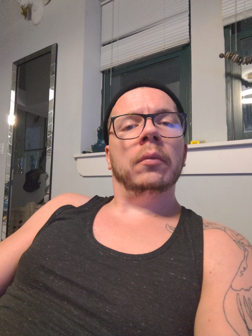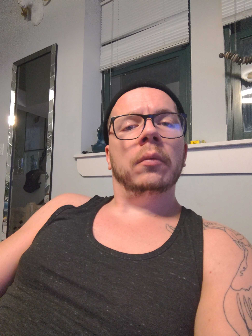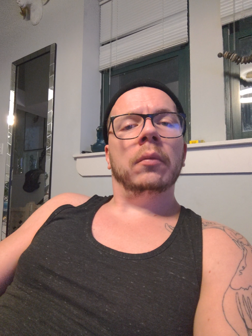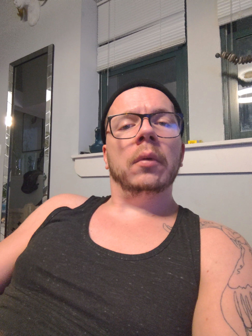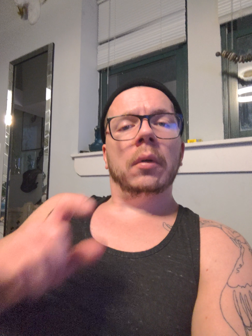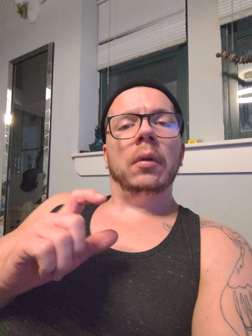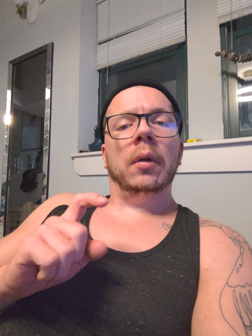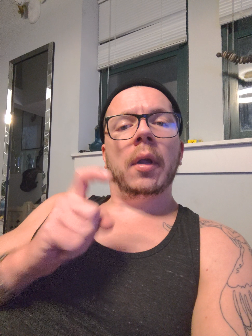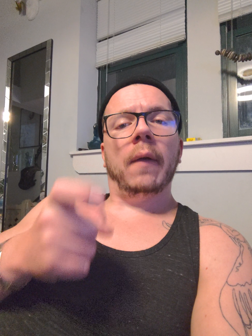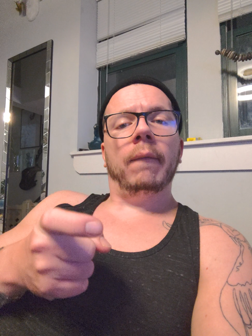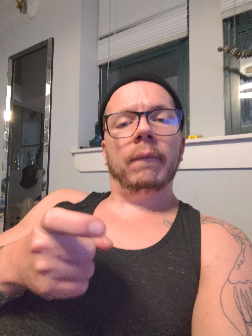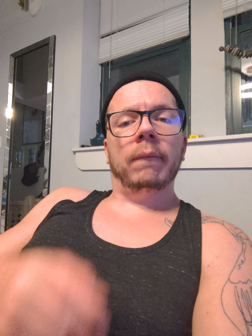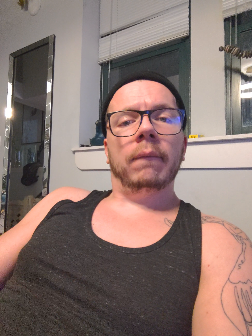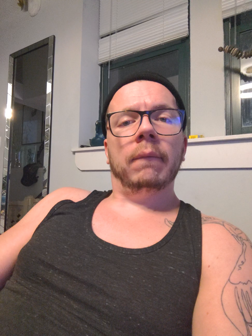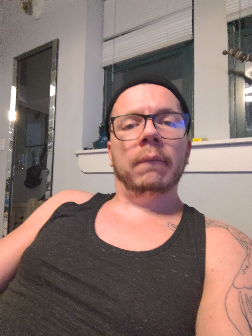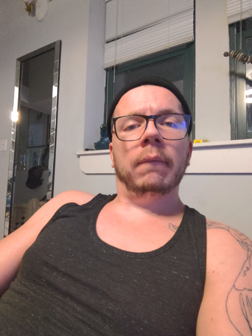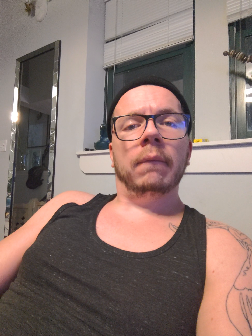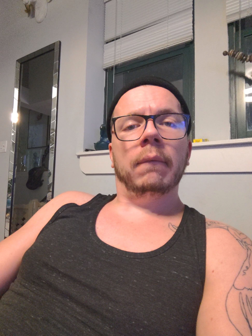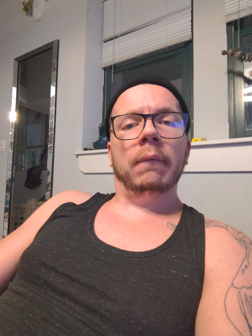gift